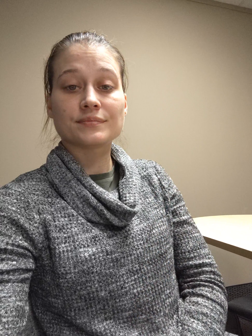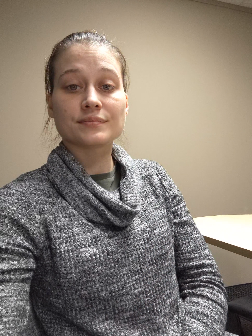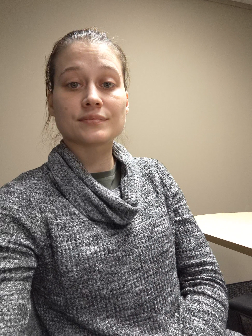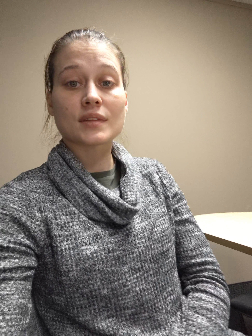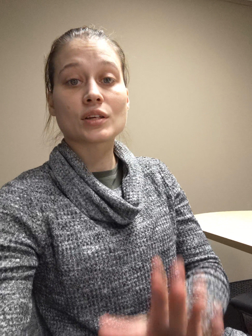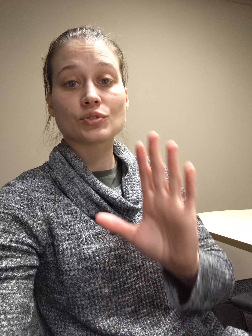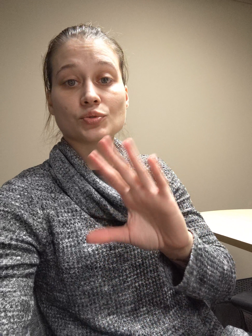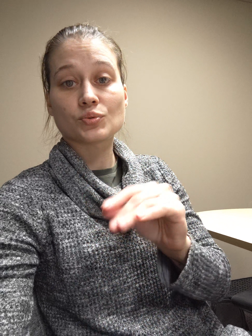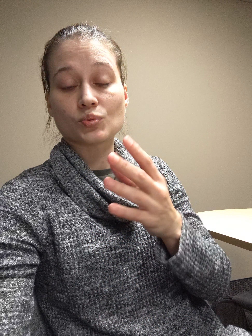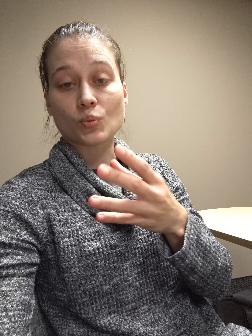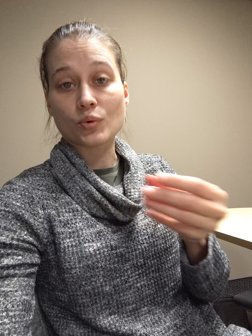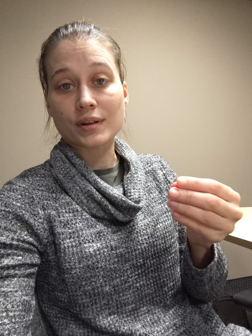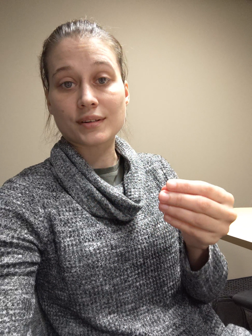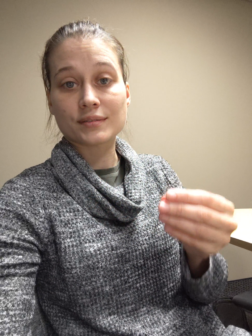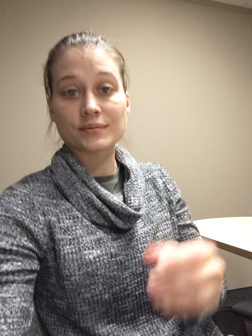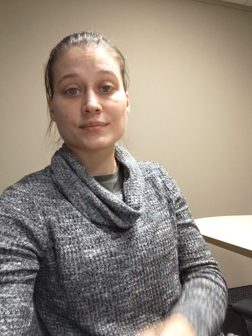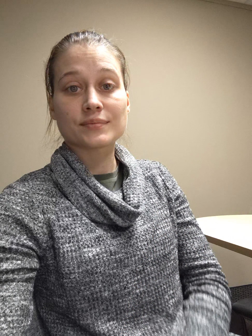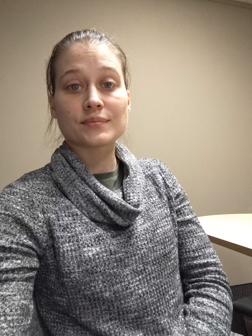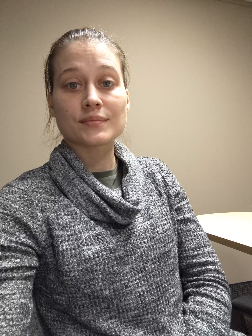story